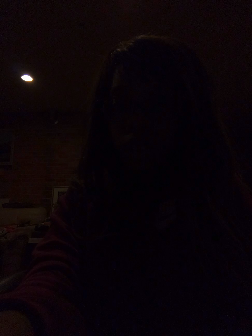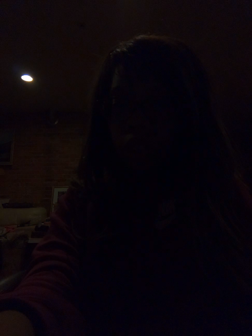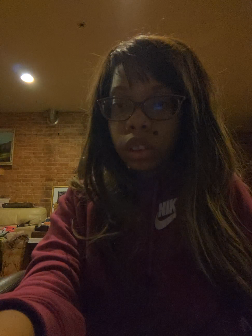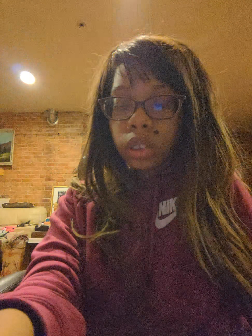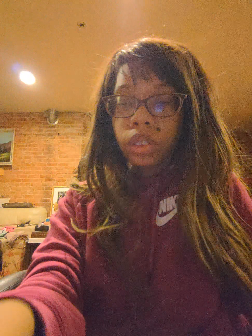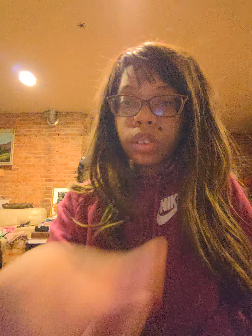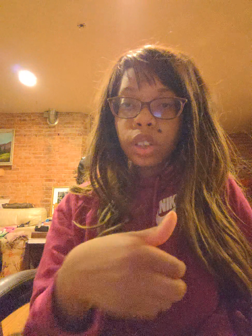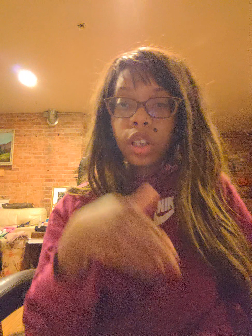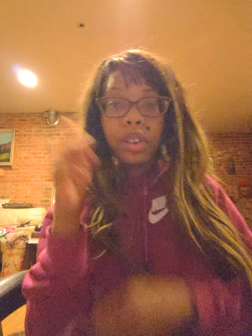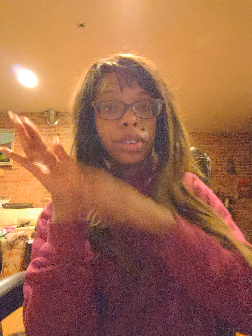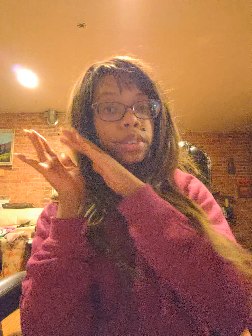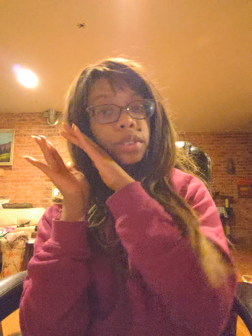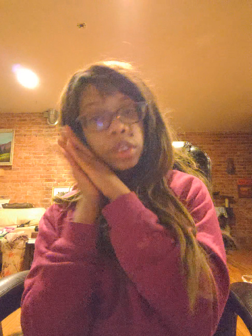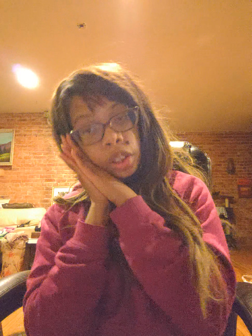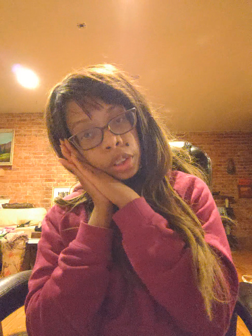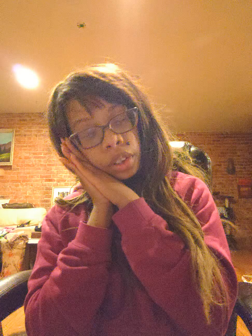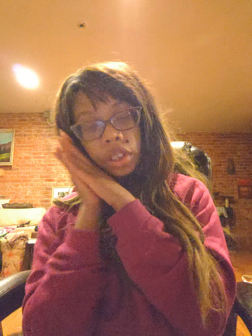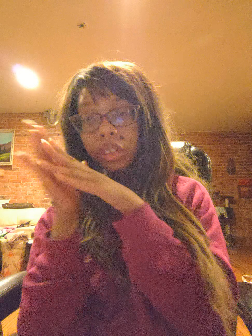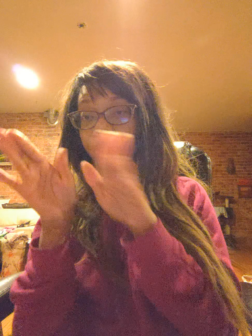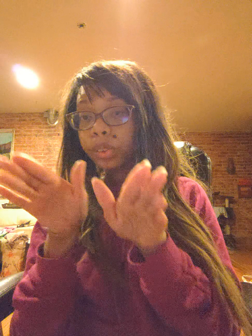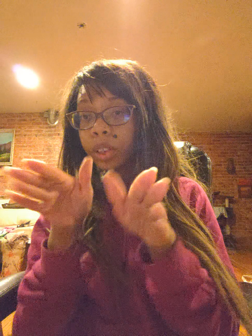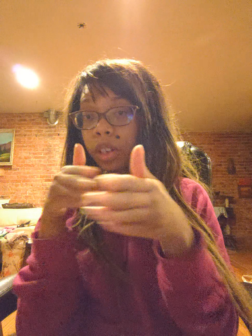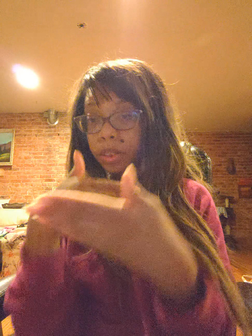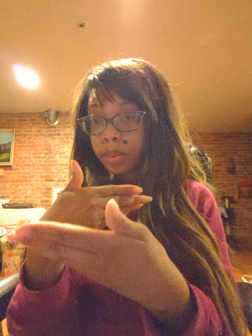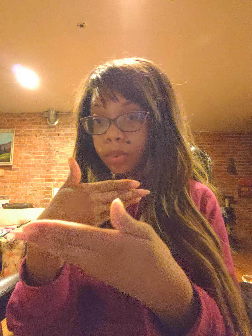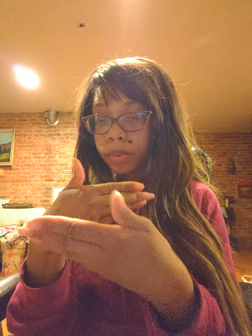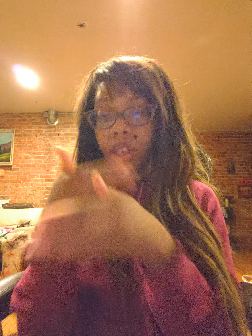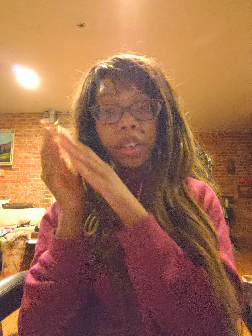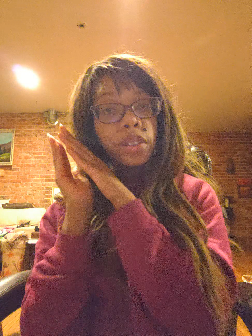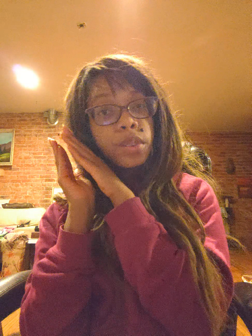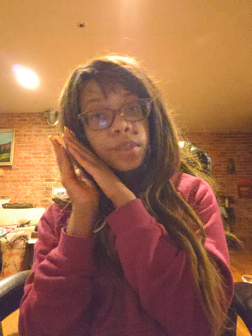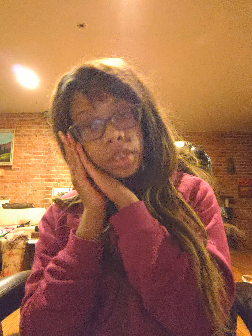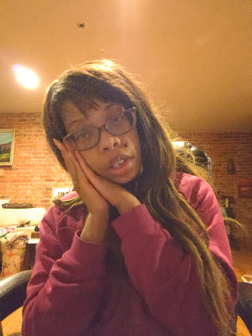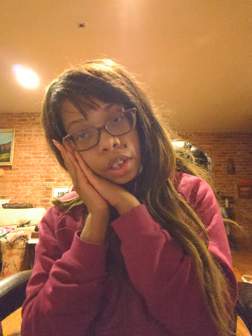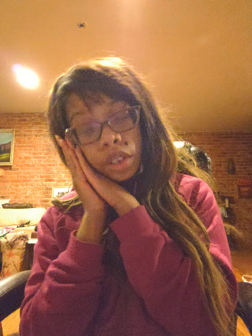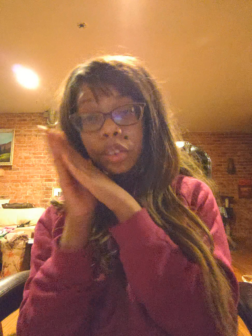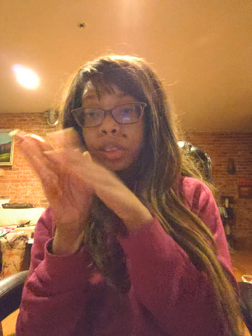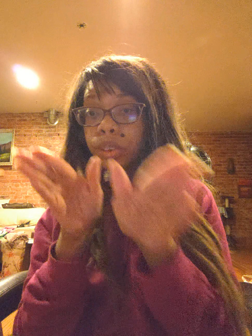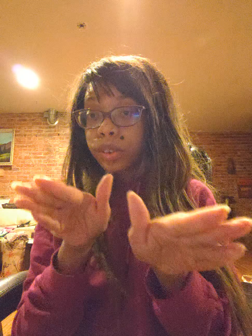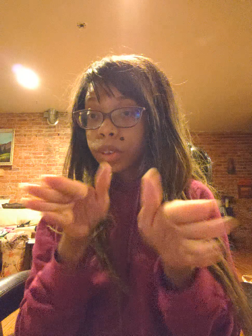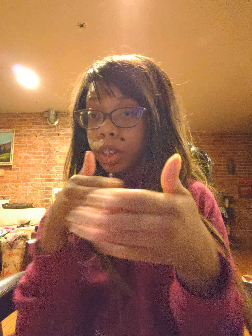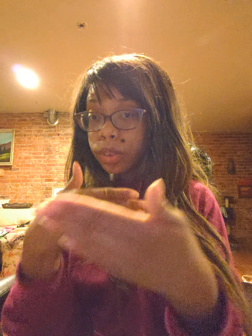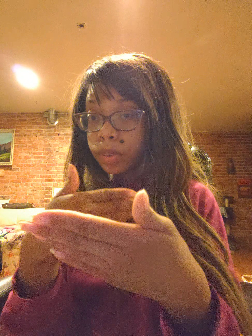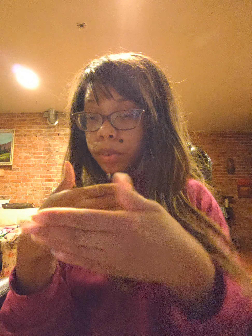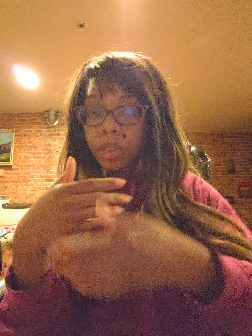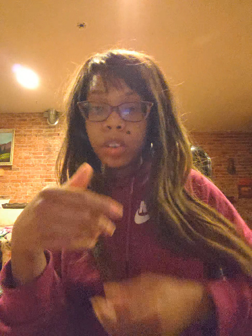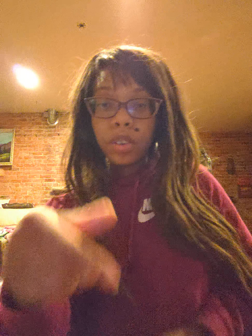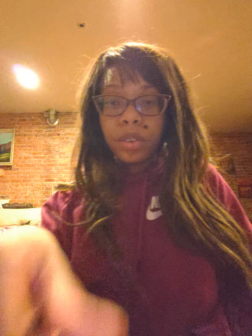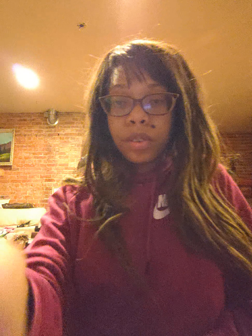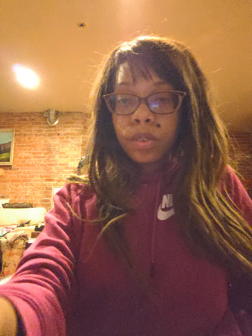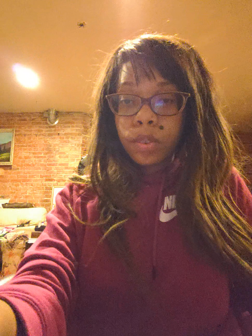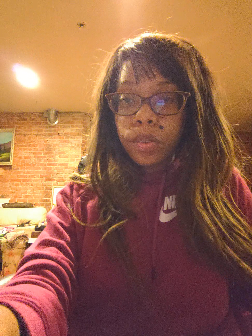bedroom